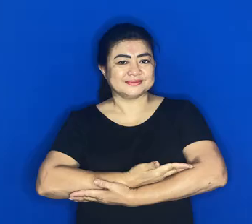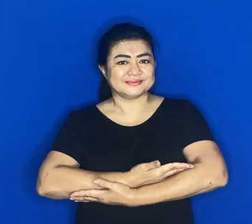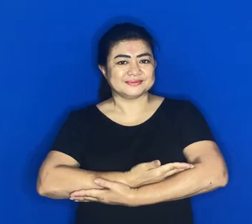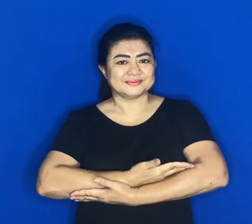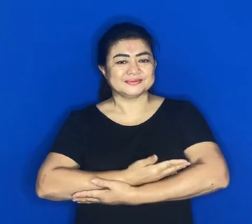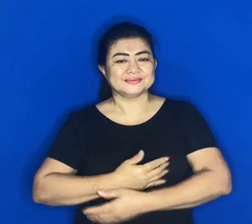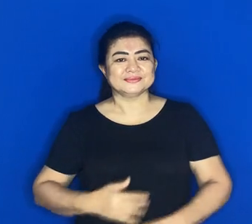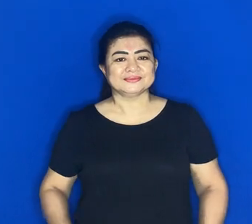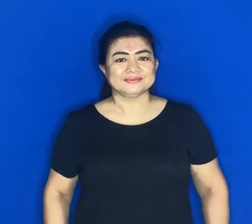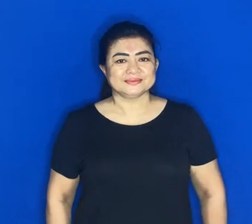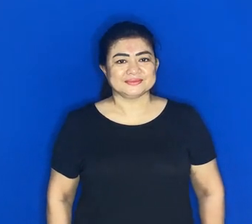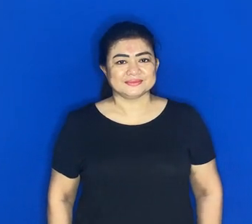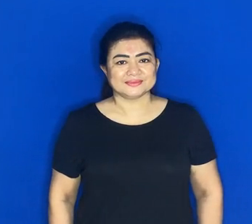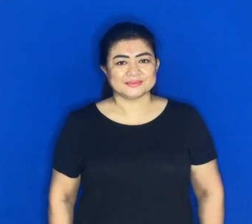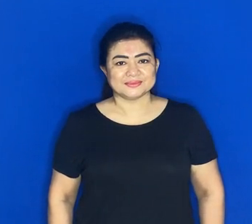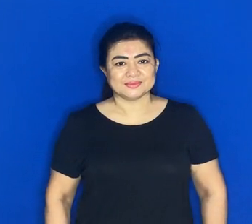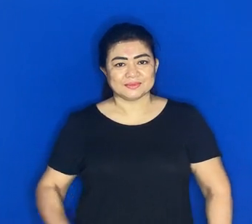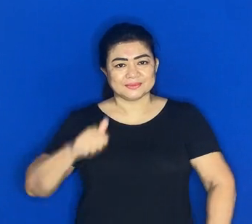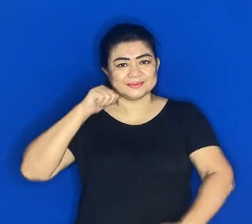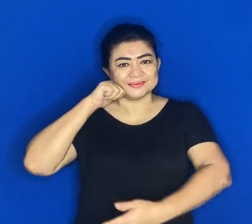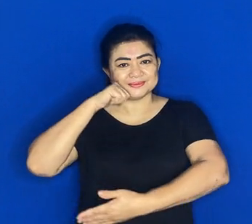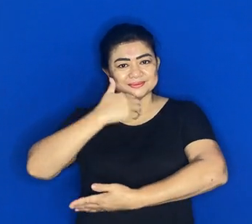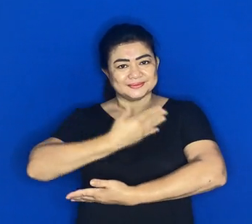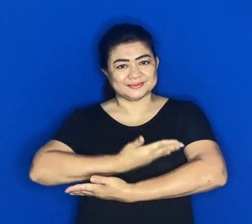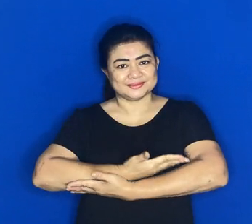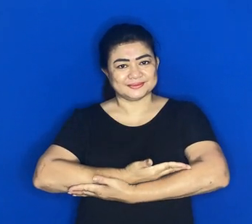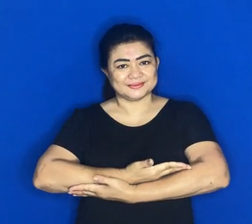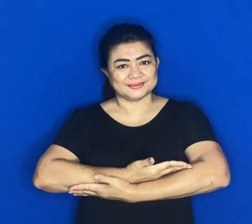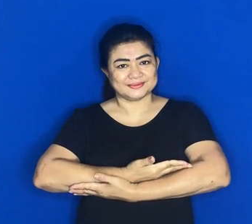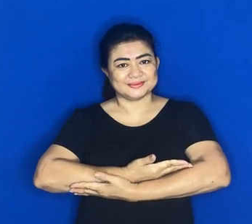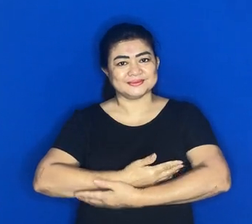daughter